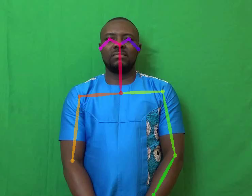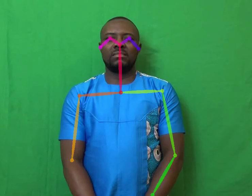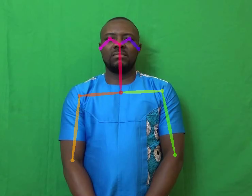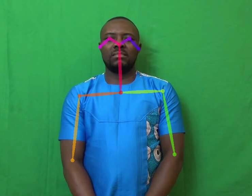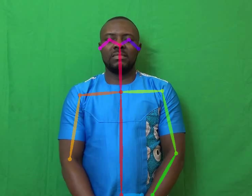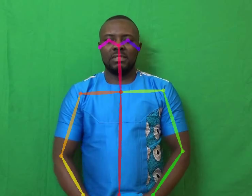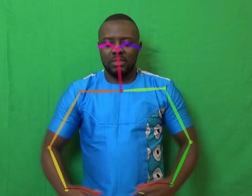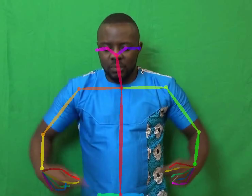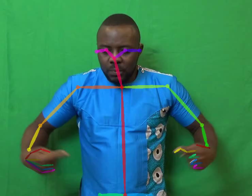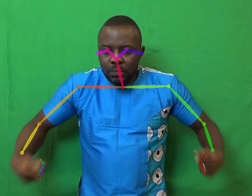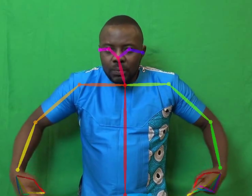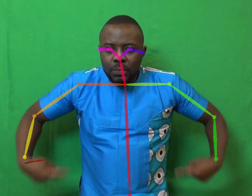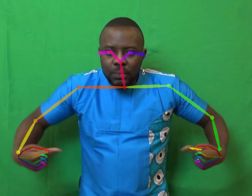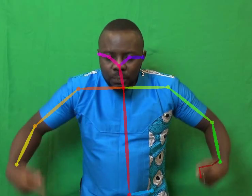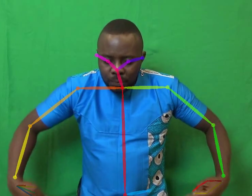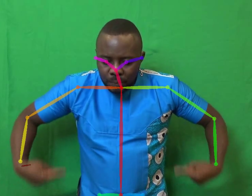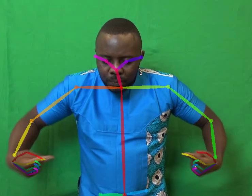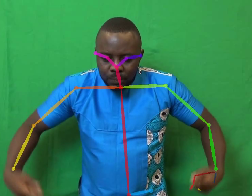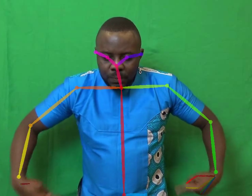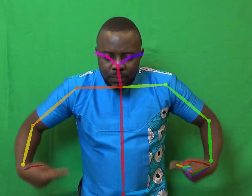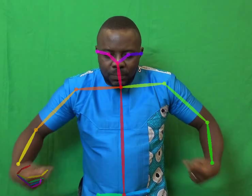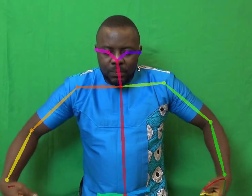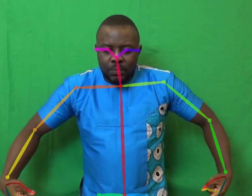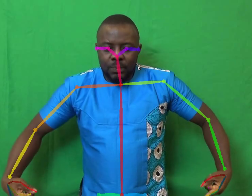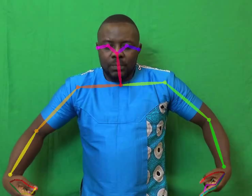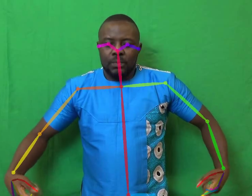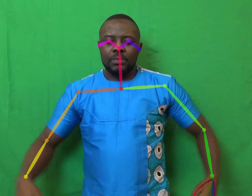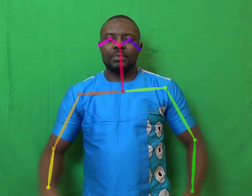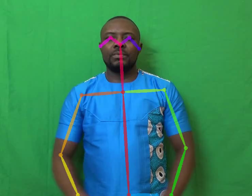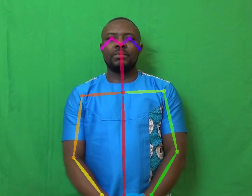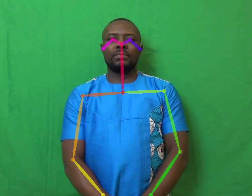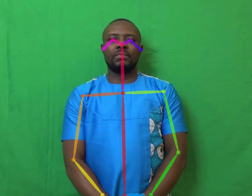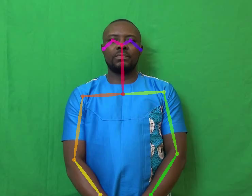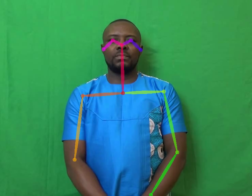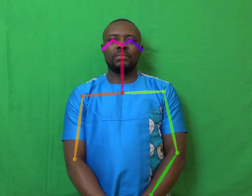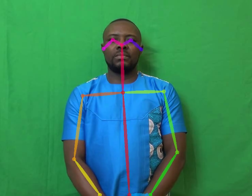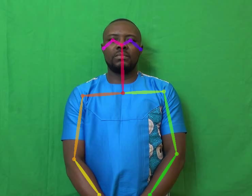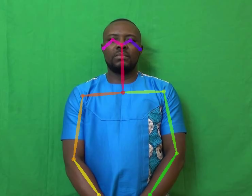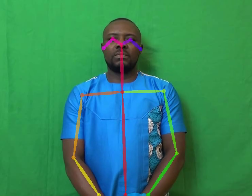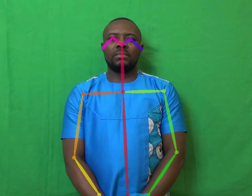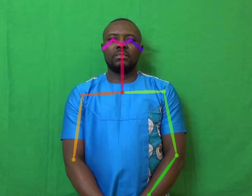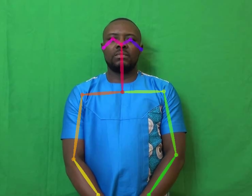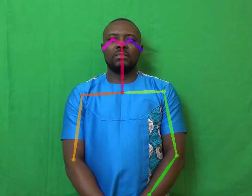wheel chair